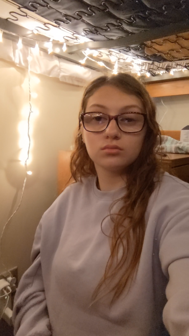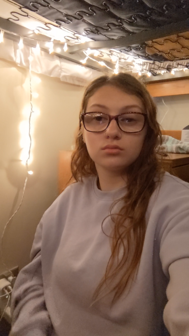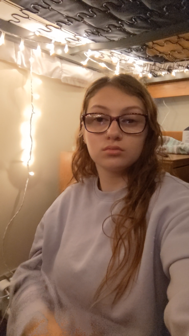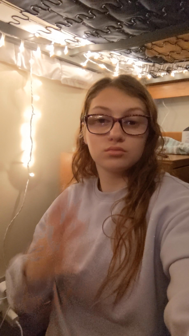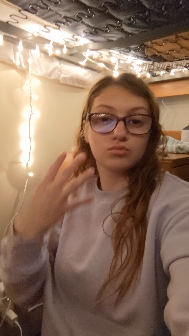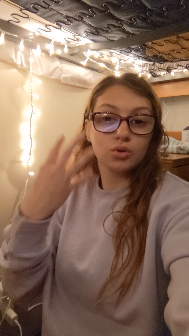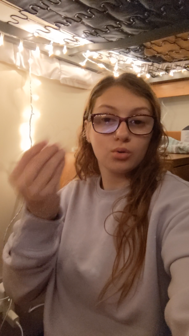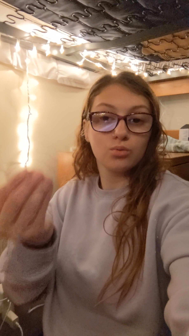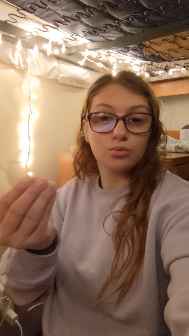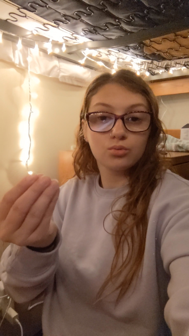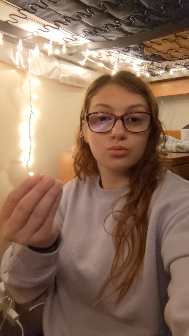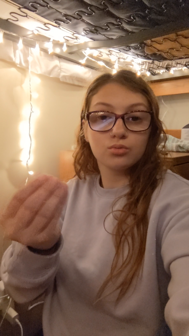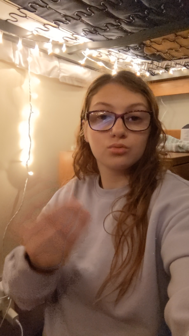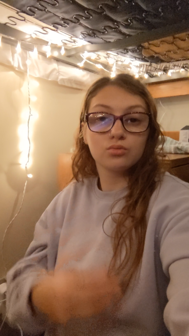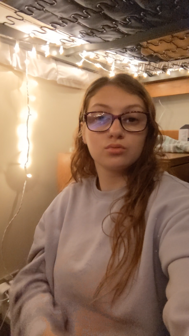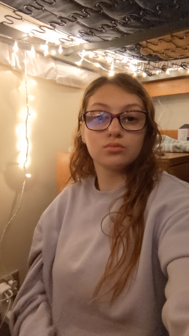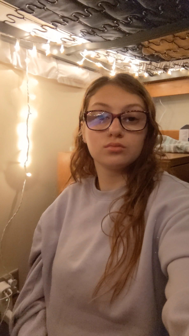got to